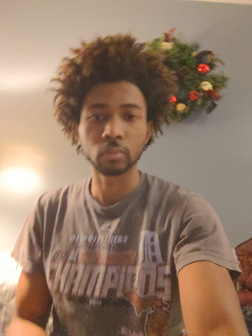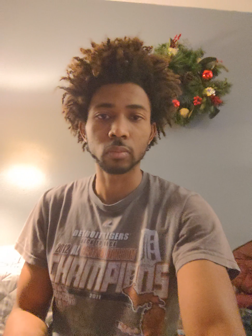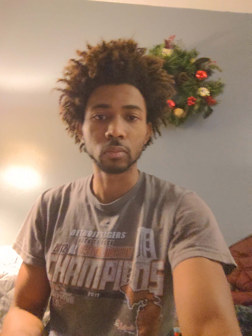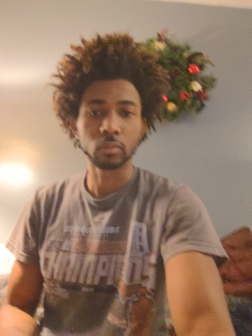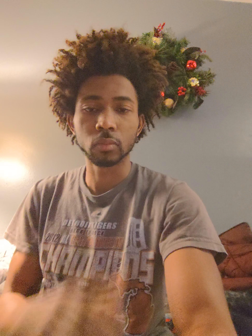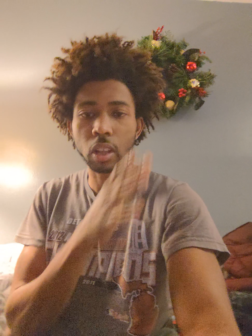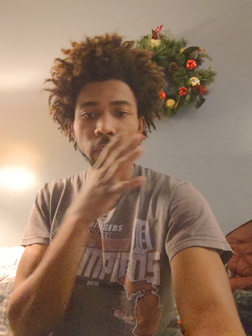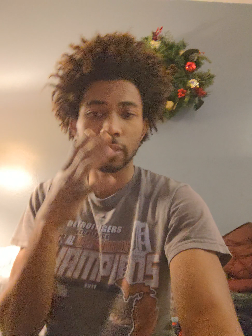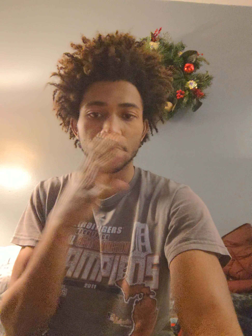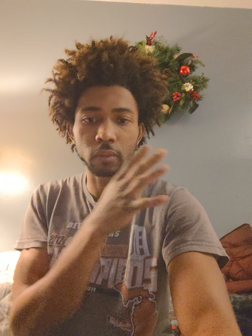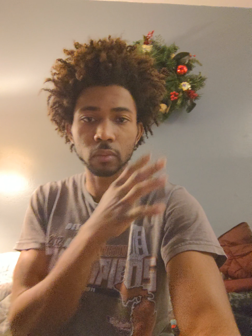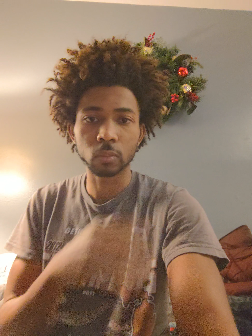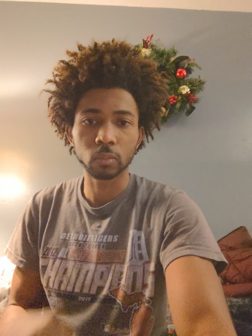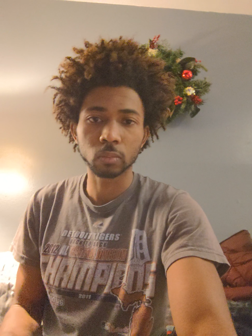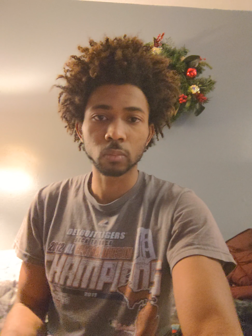farm